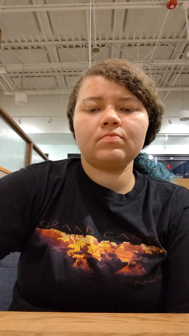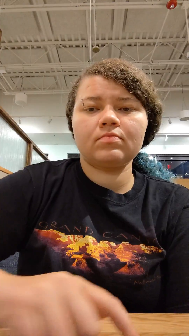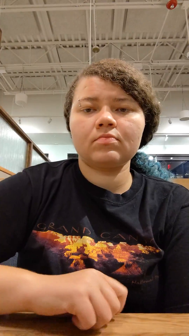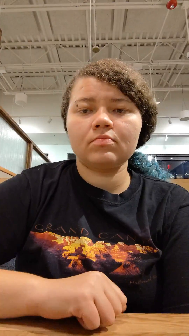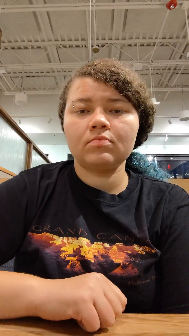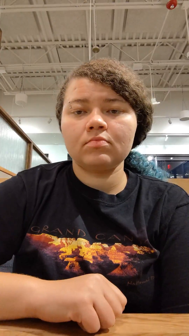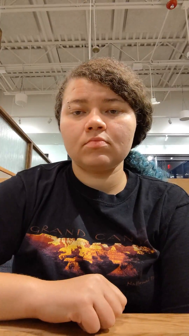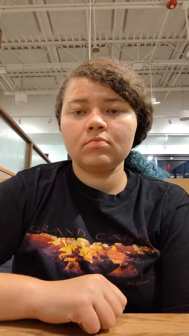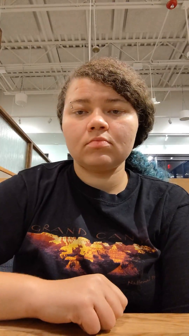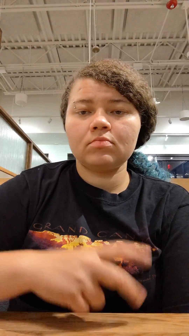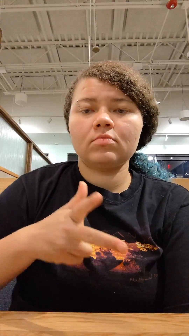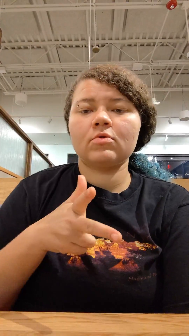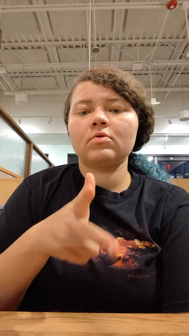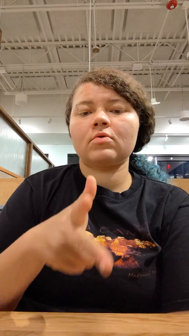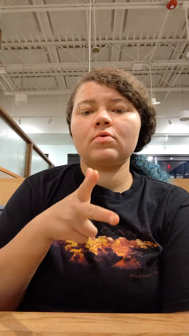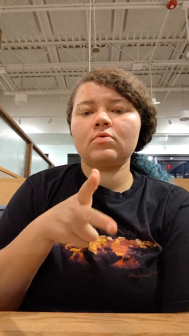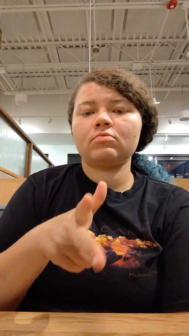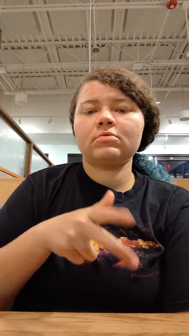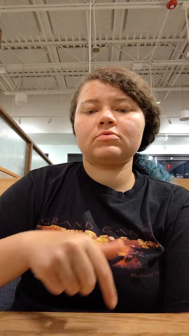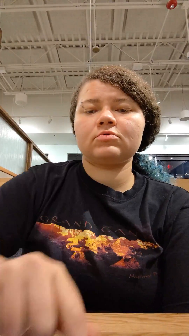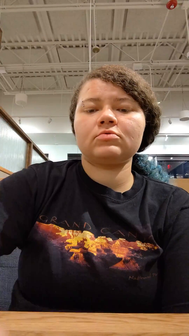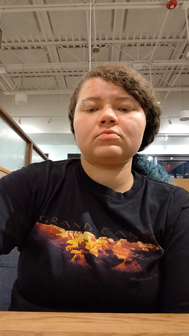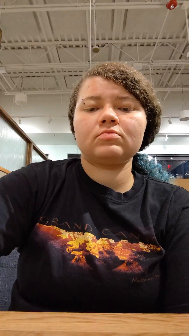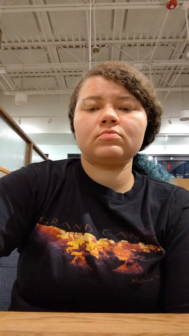garage